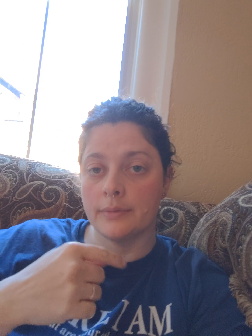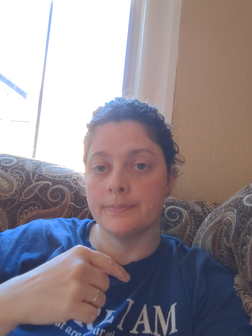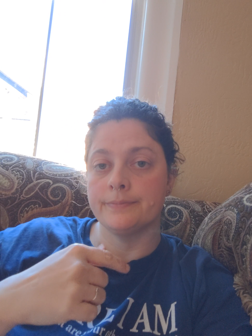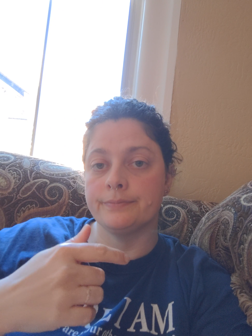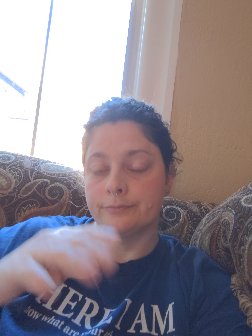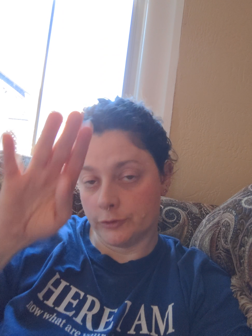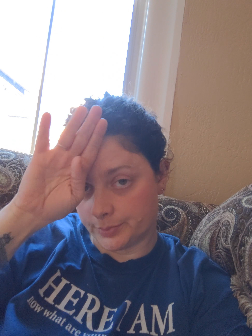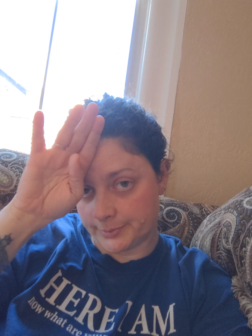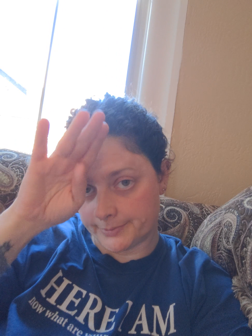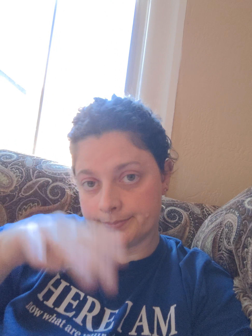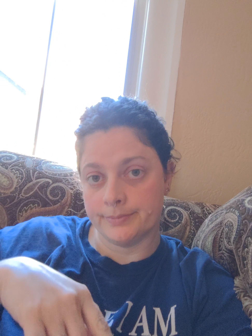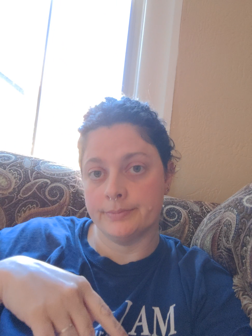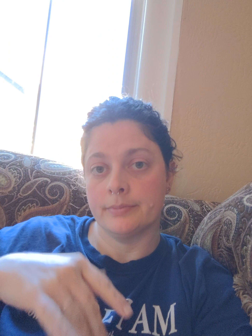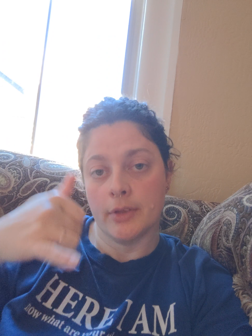fireman